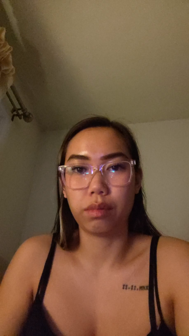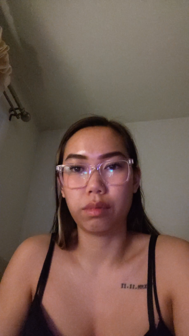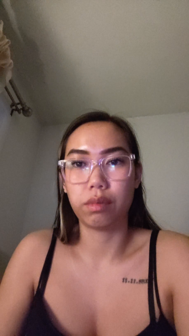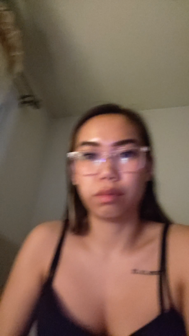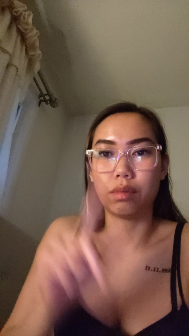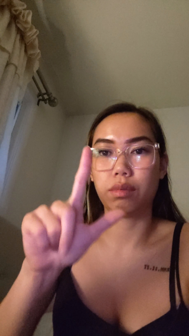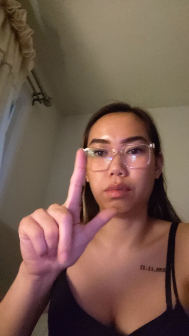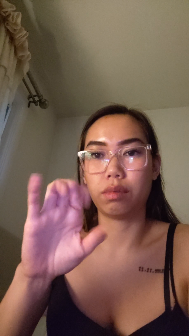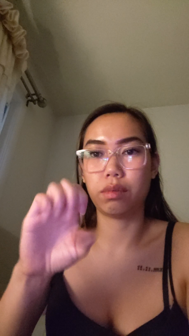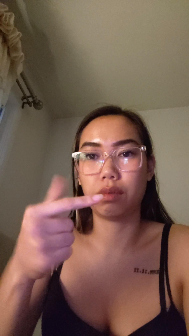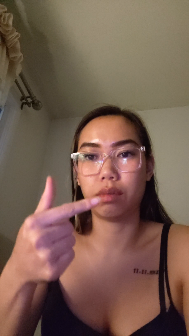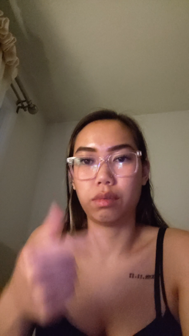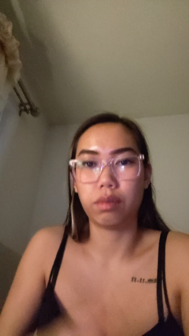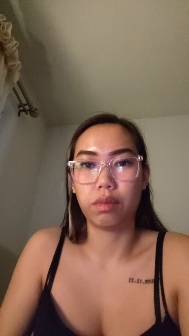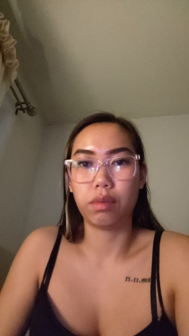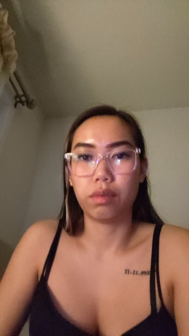leg